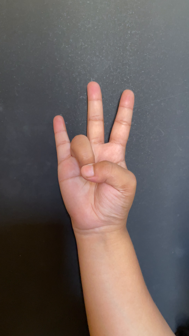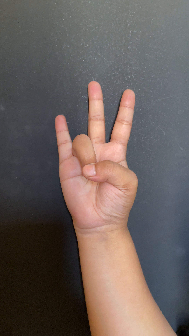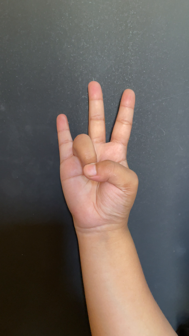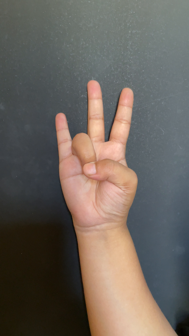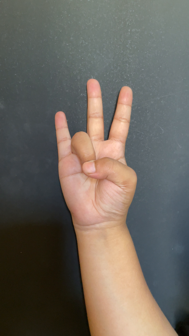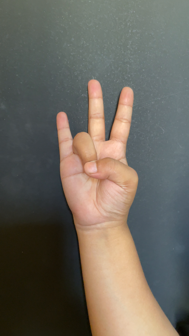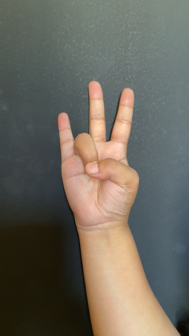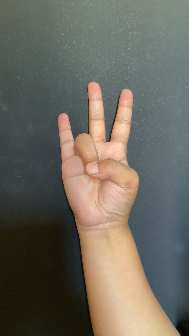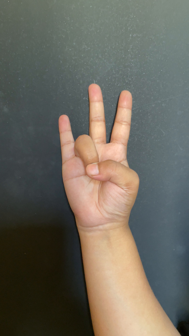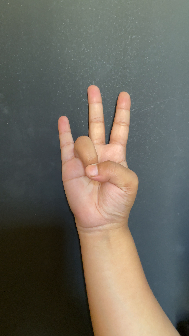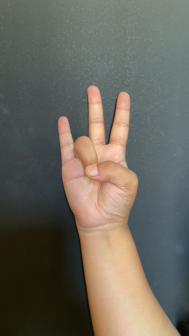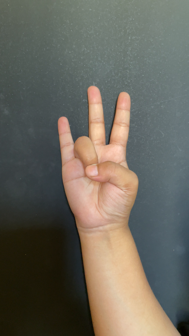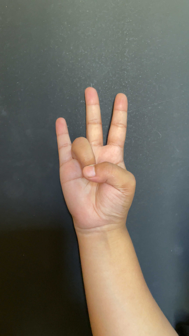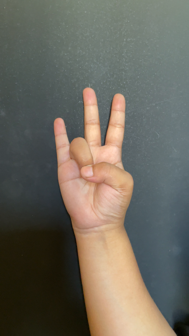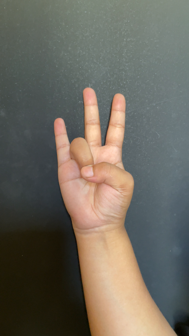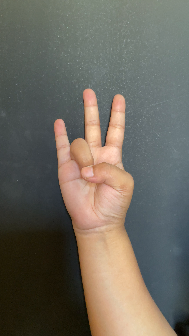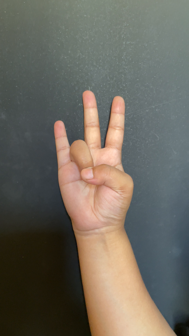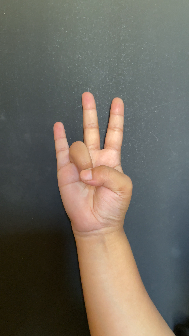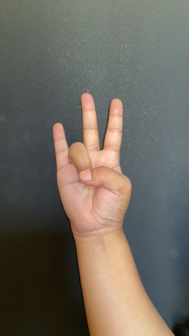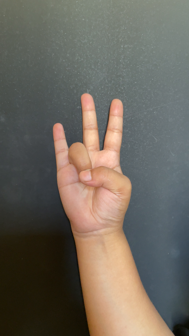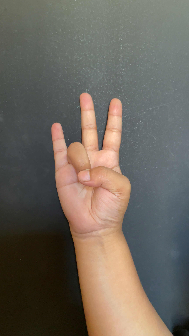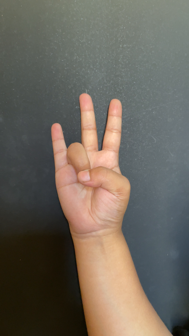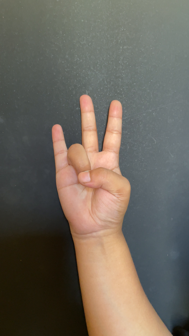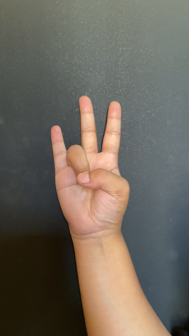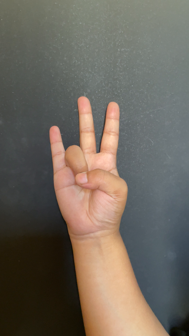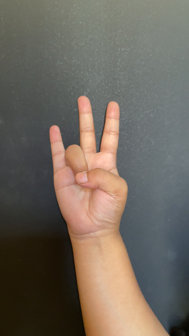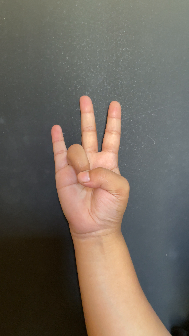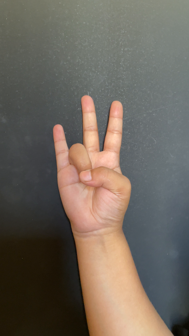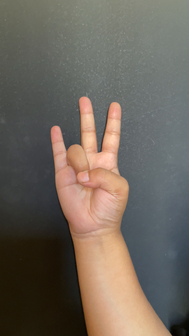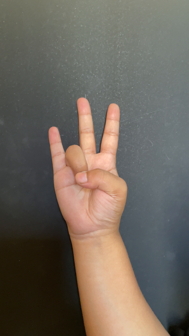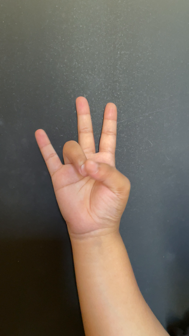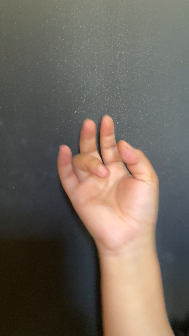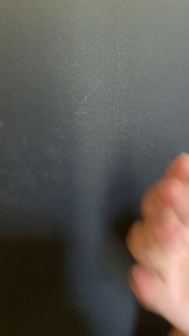श